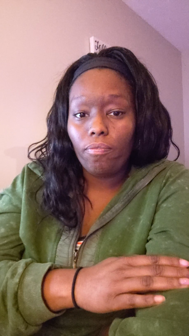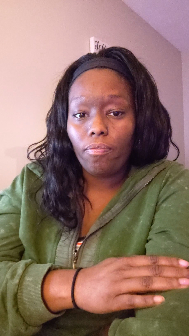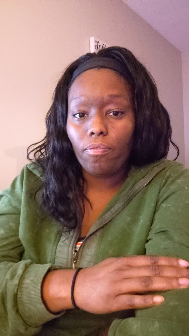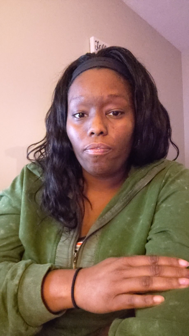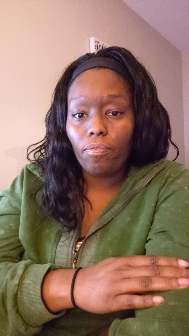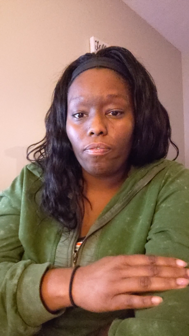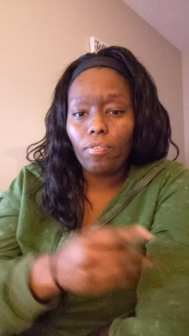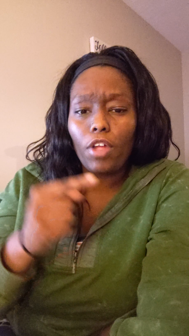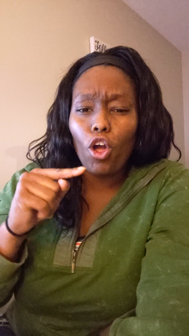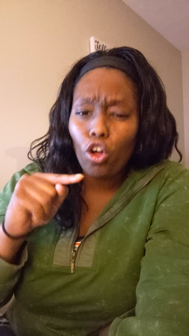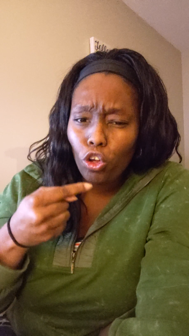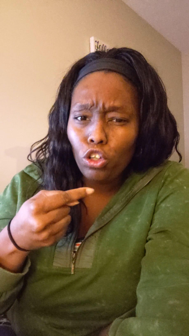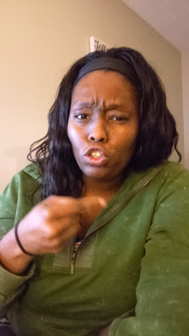hurt